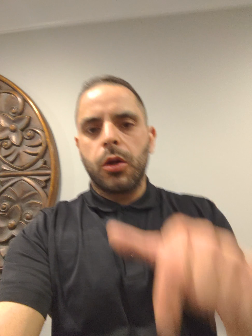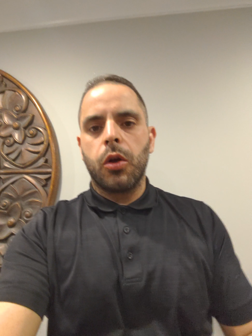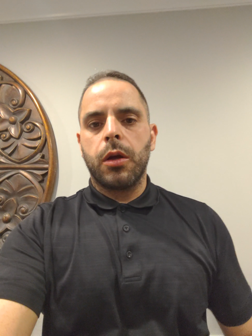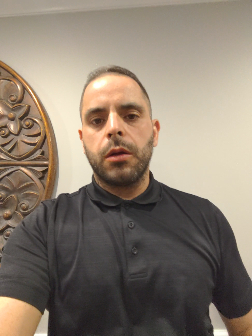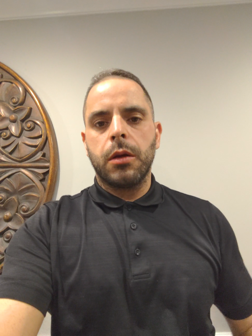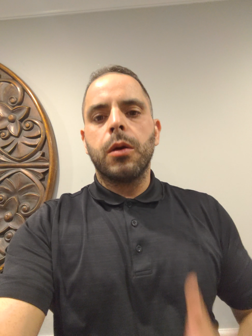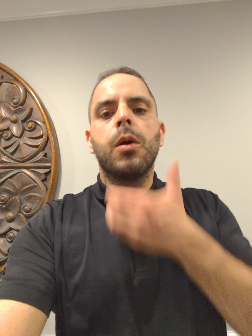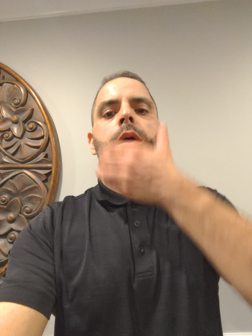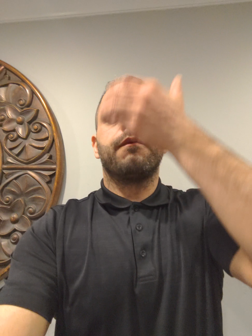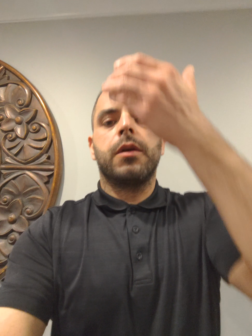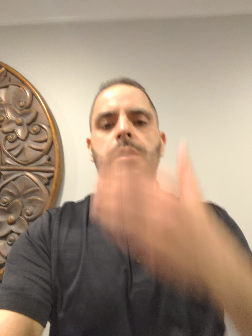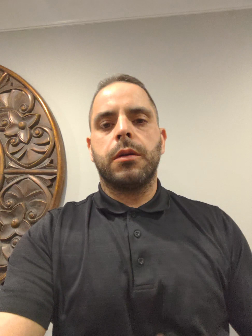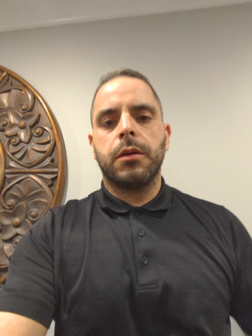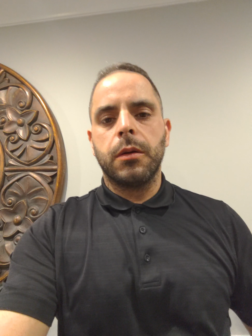giraffe